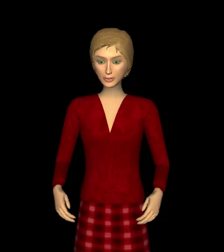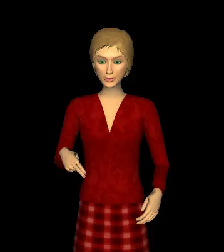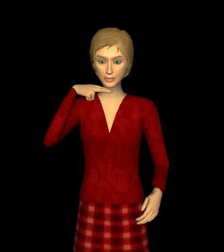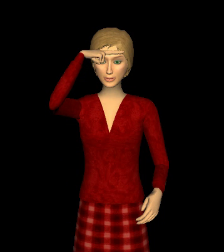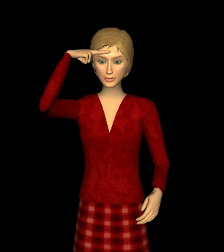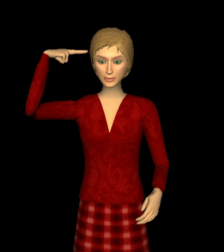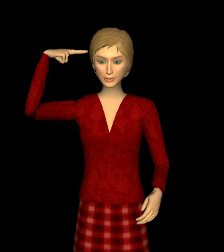أسود